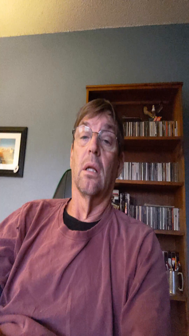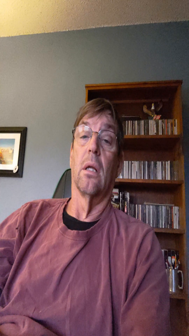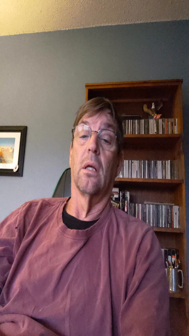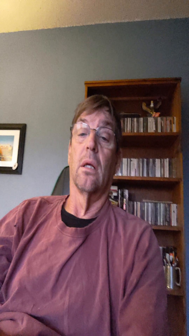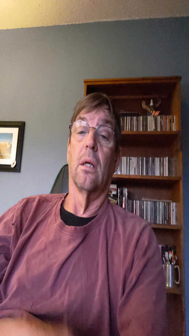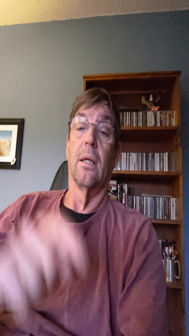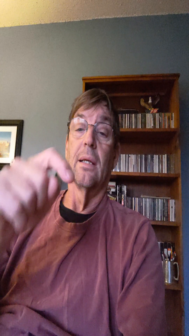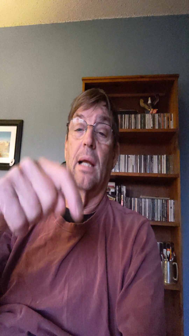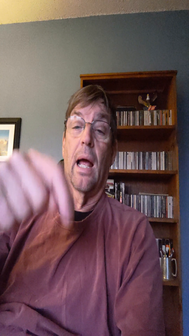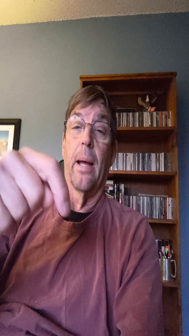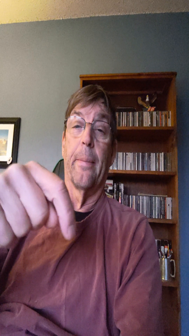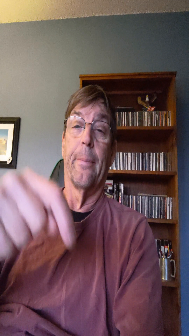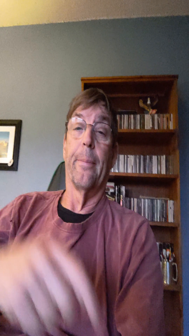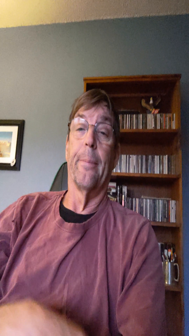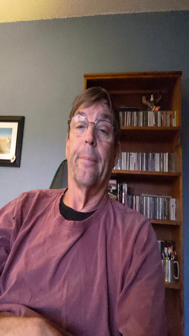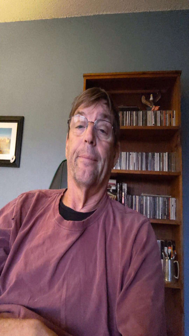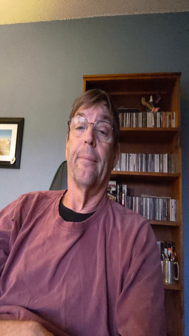time